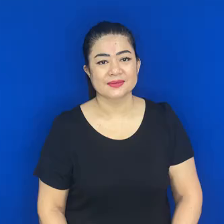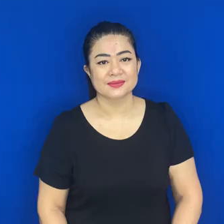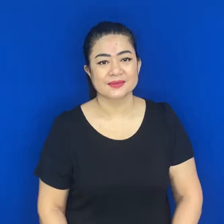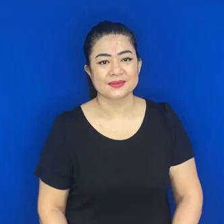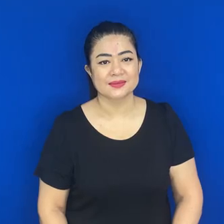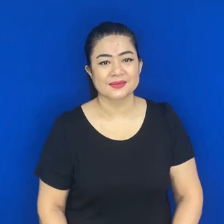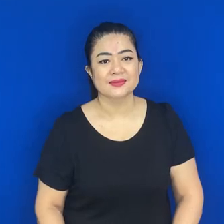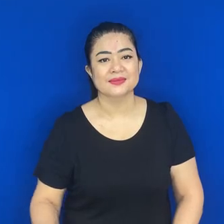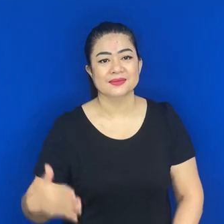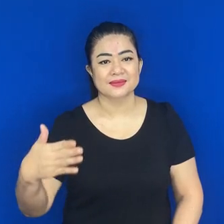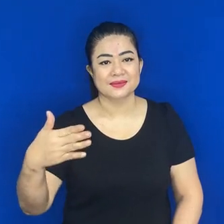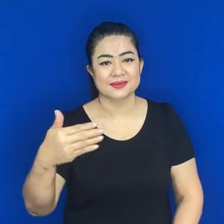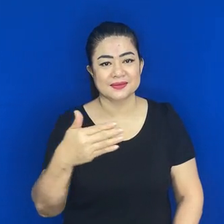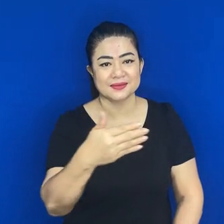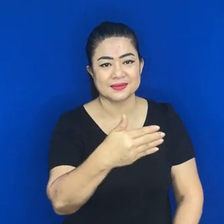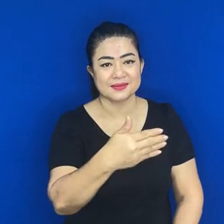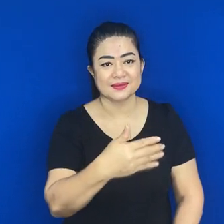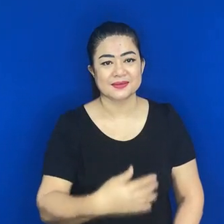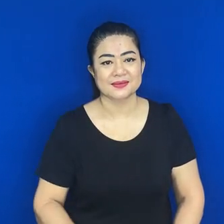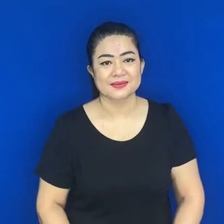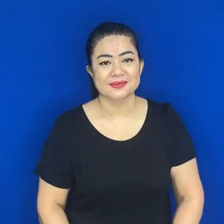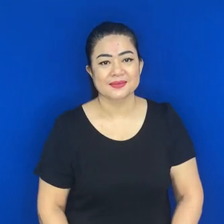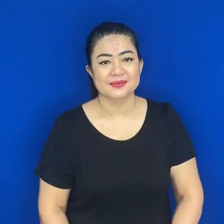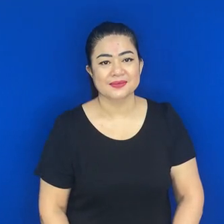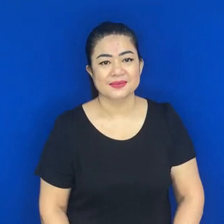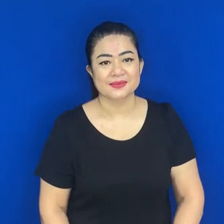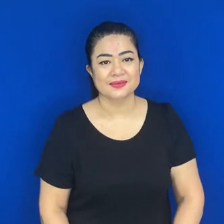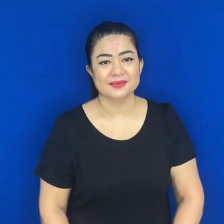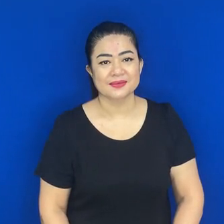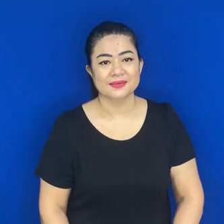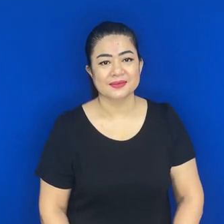fish